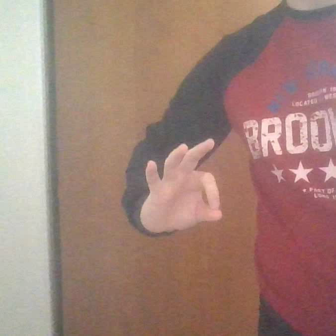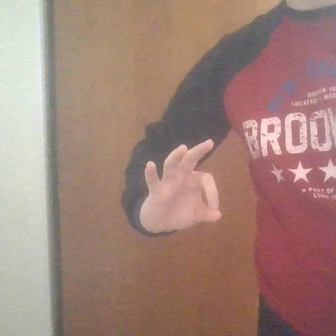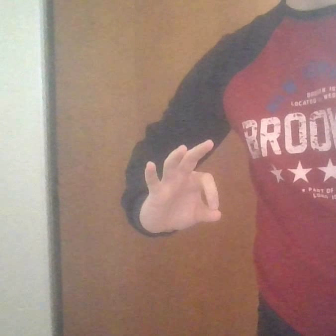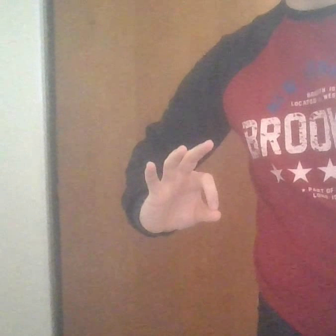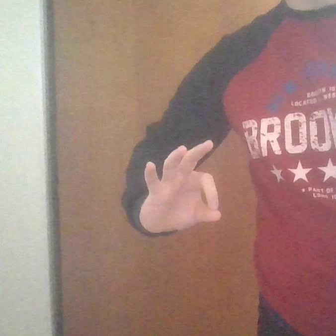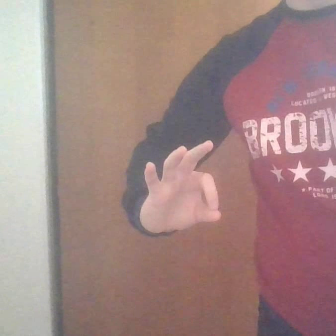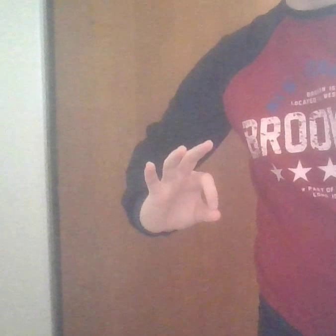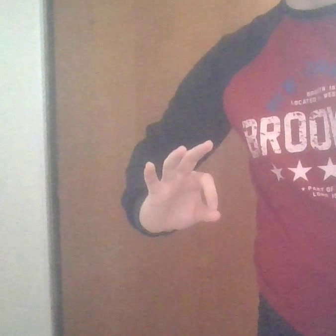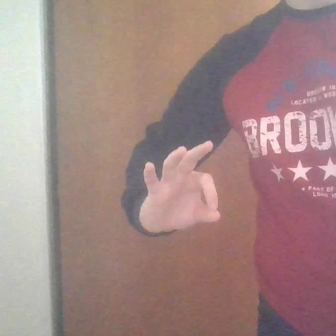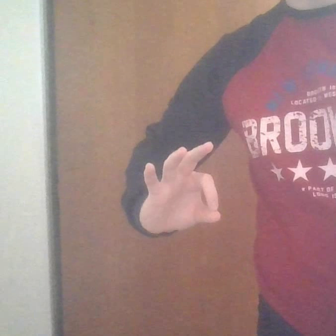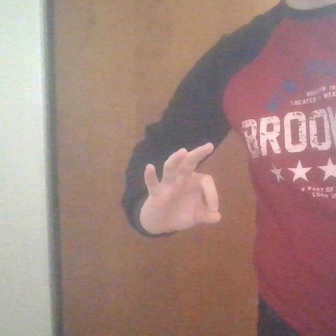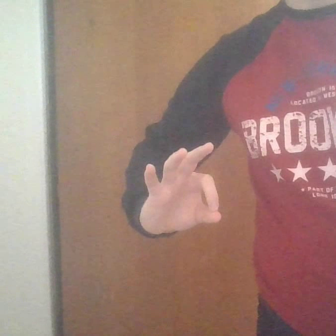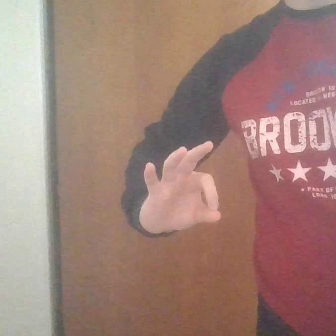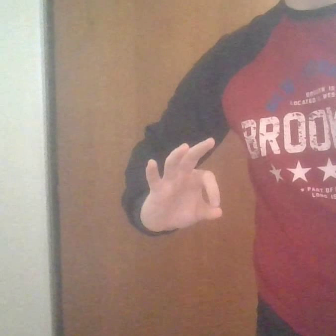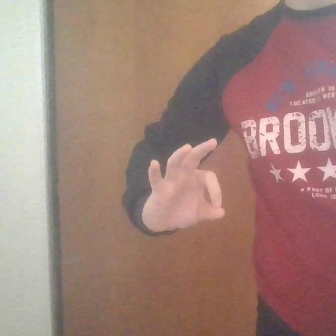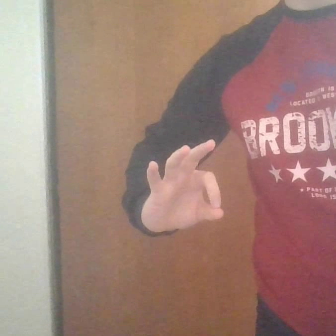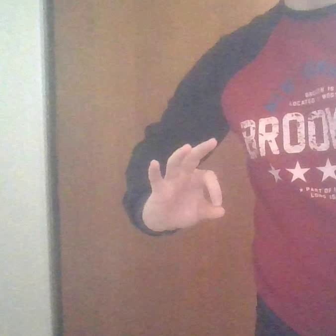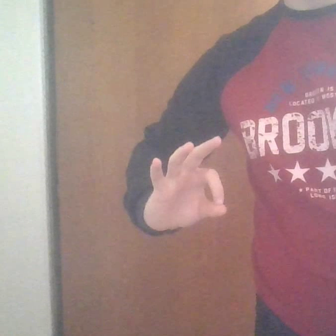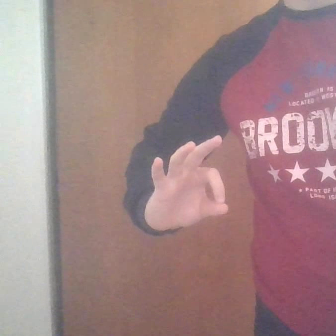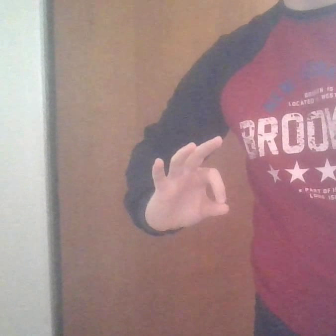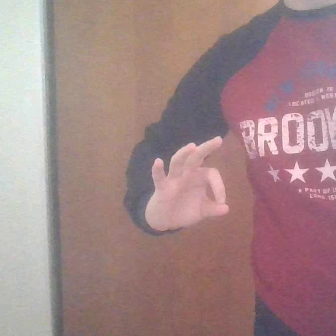О